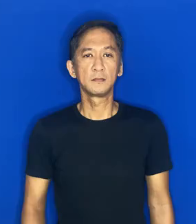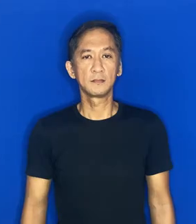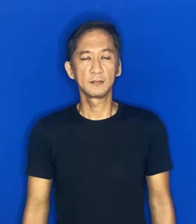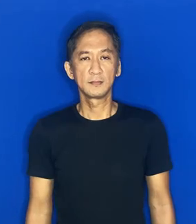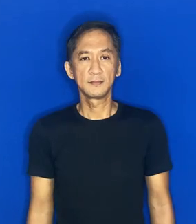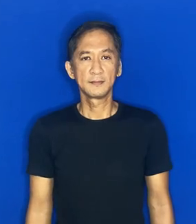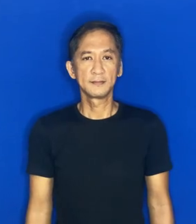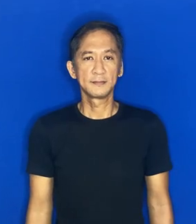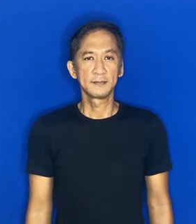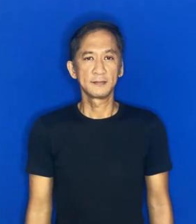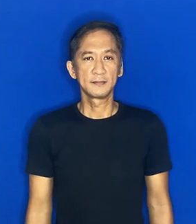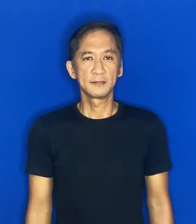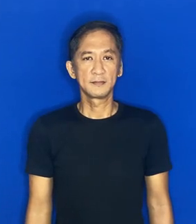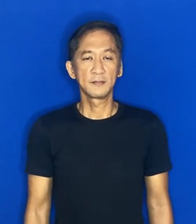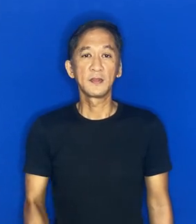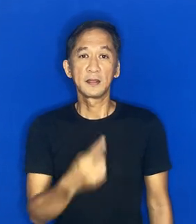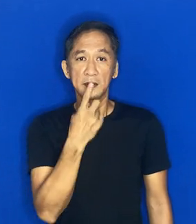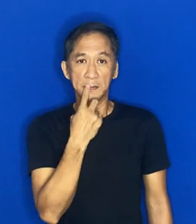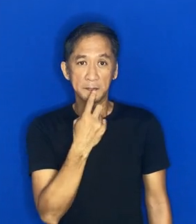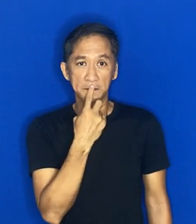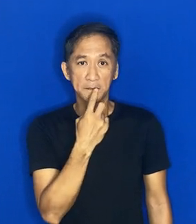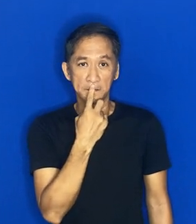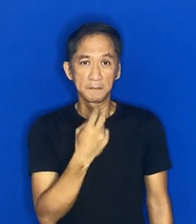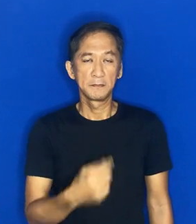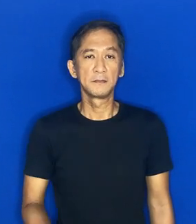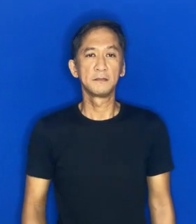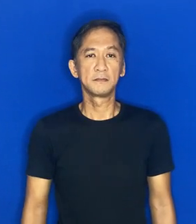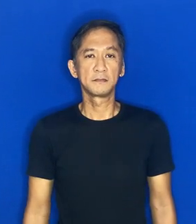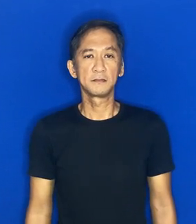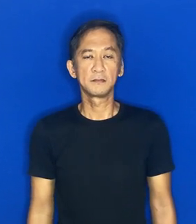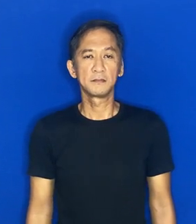red